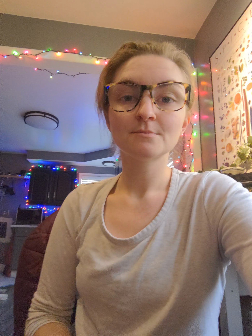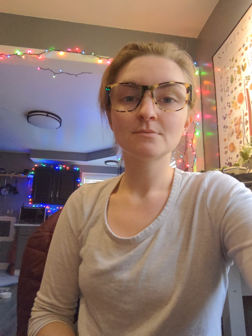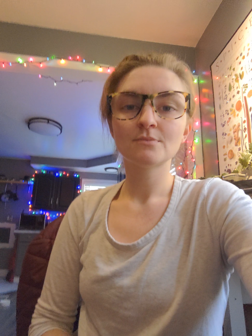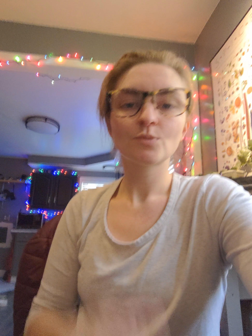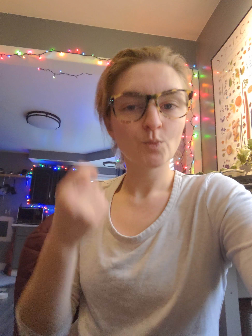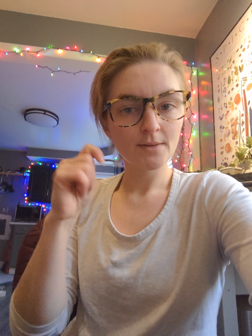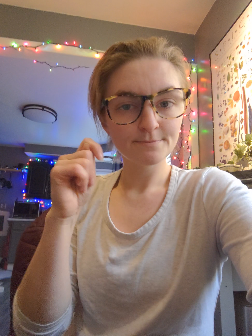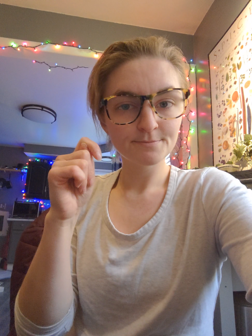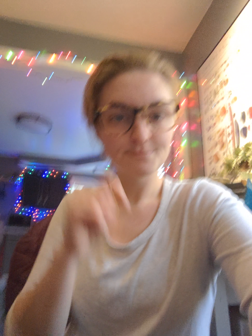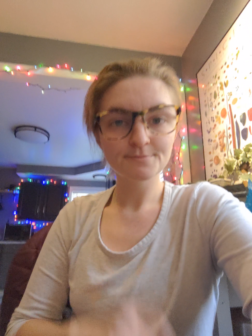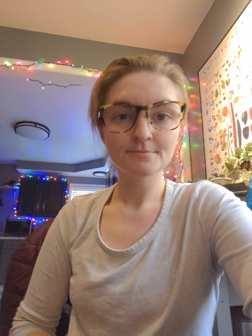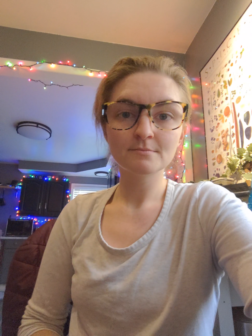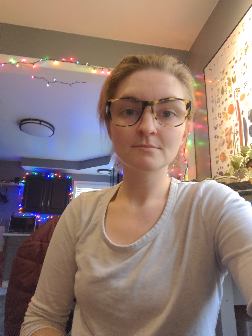toy